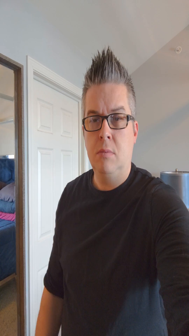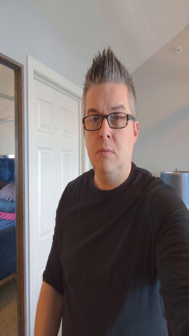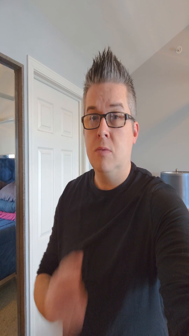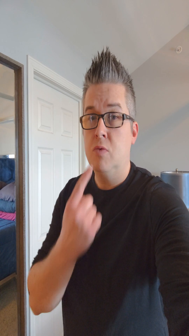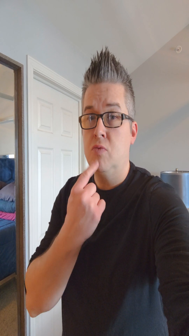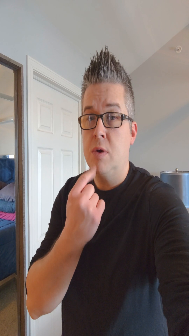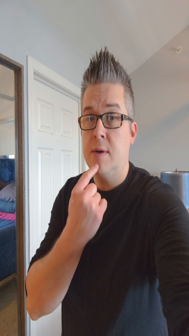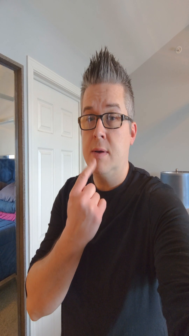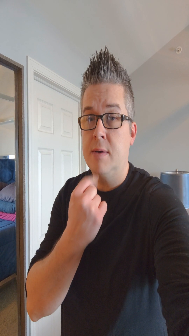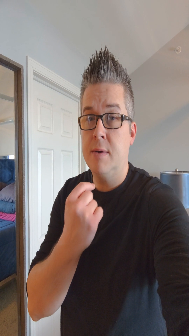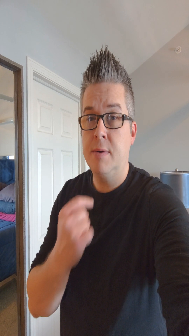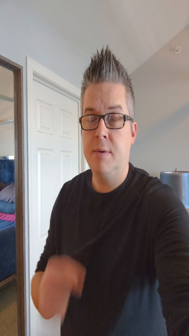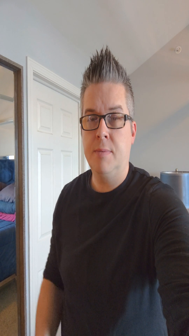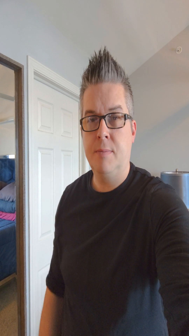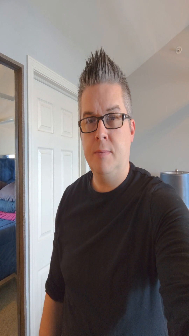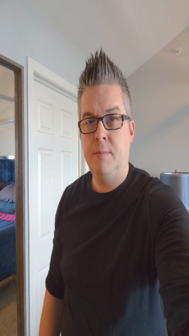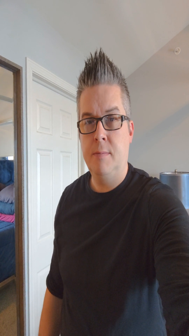red